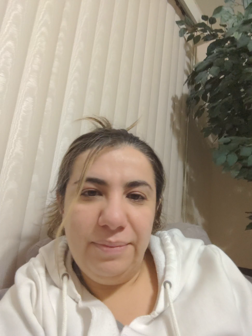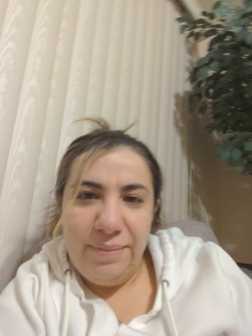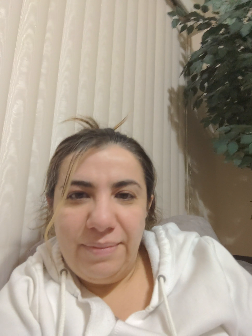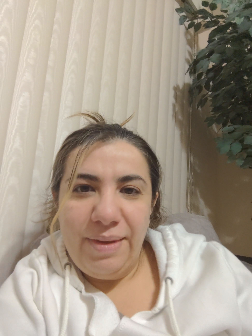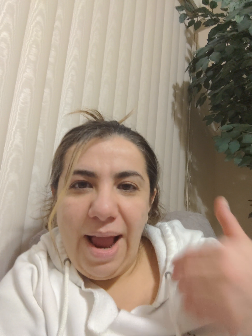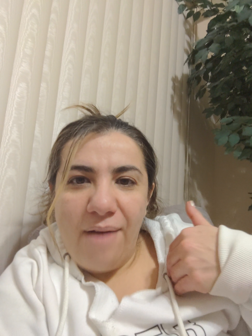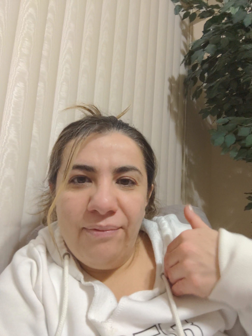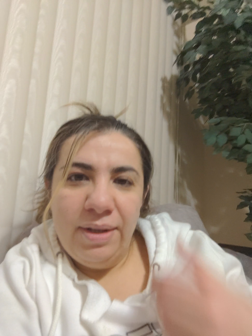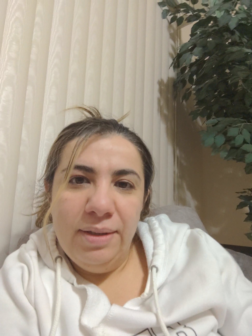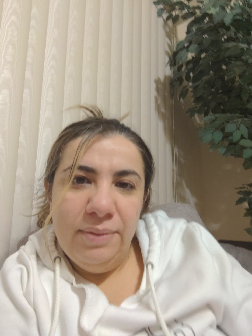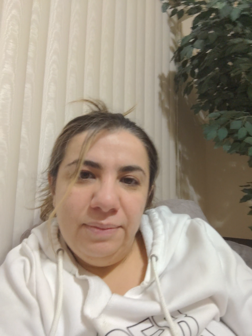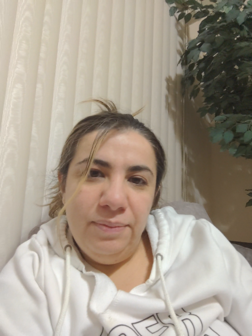have